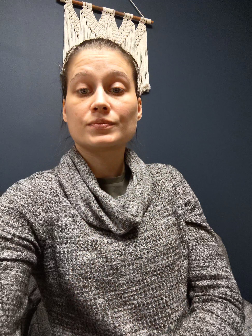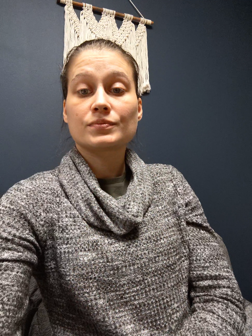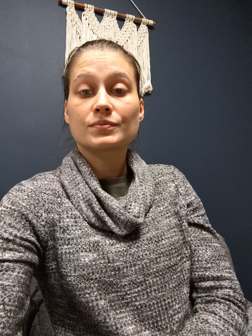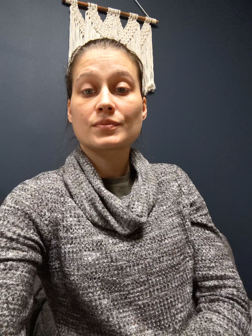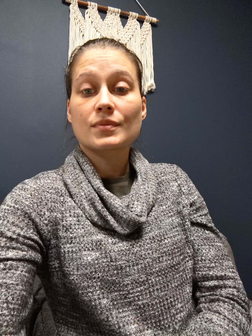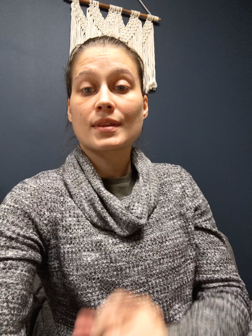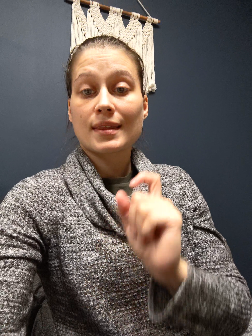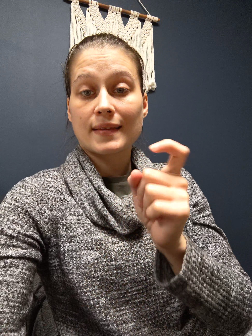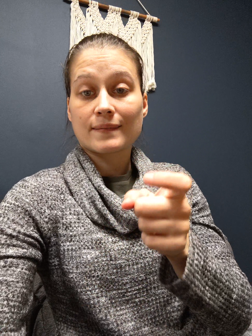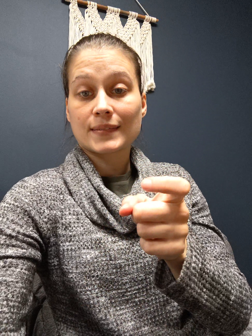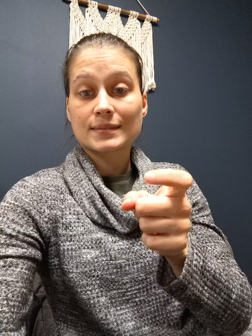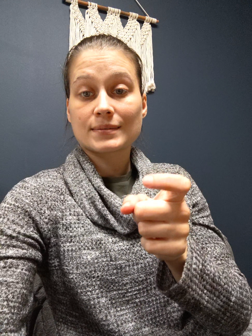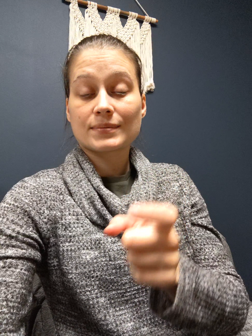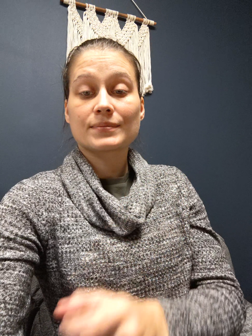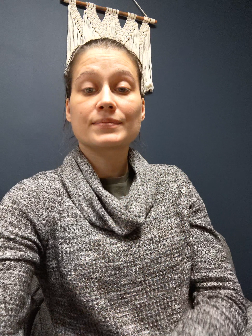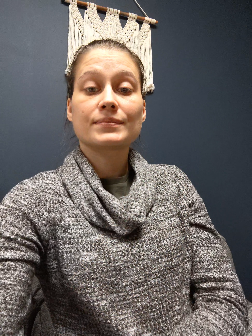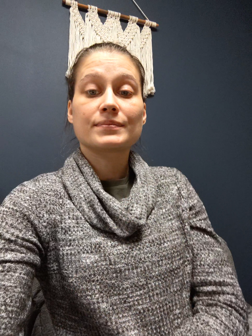gift